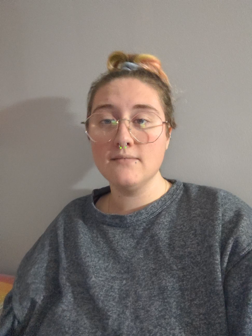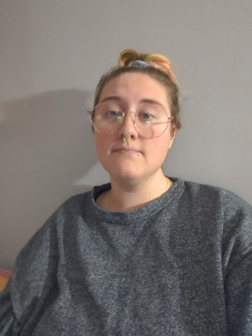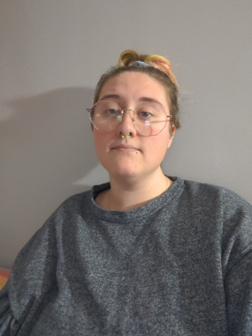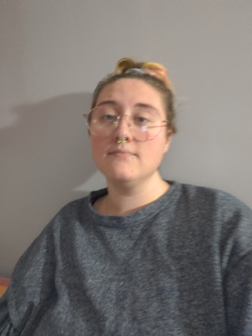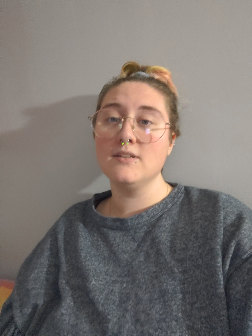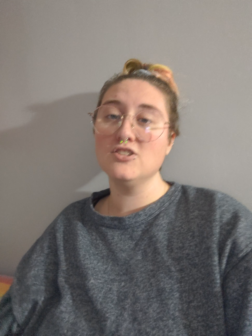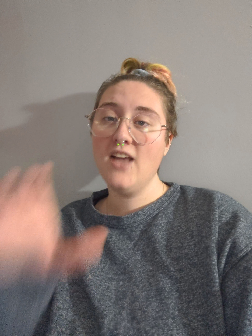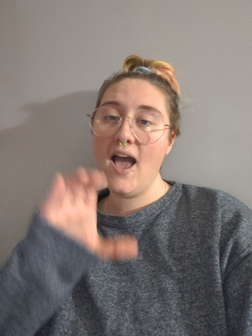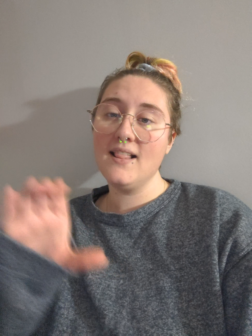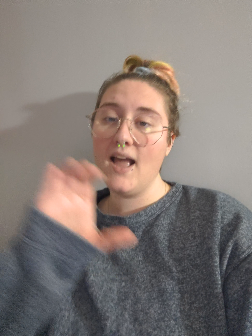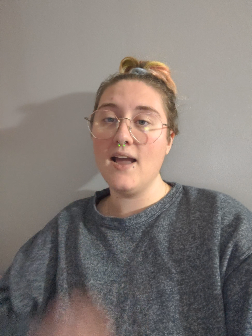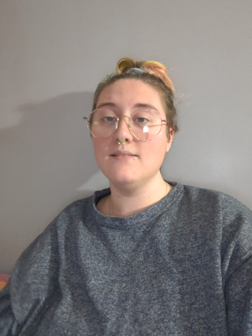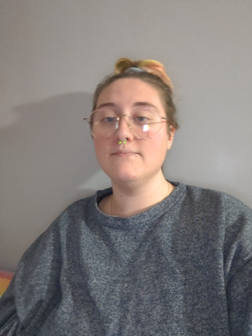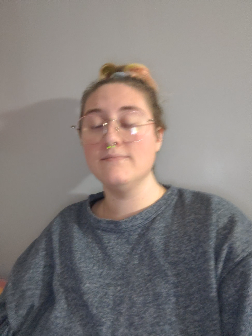chocolate